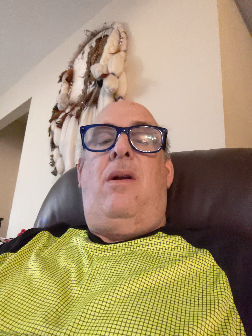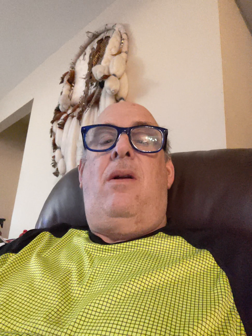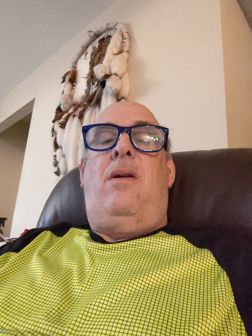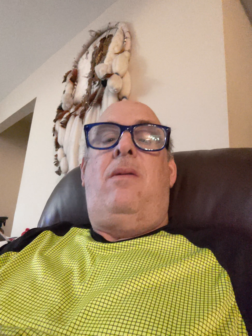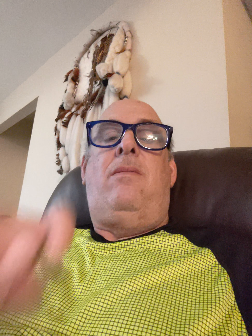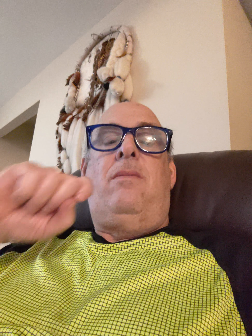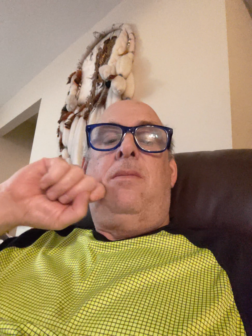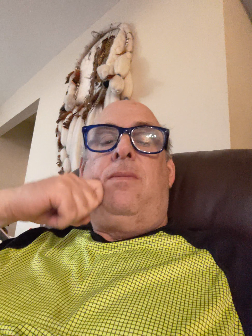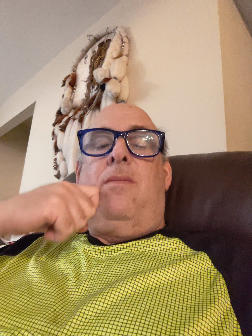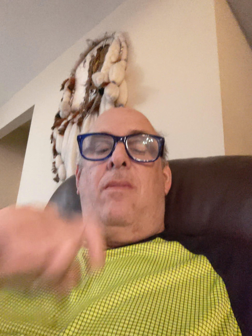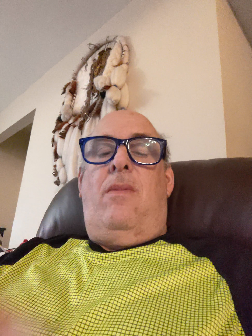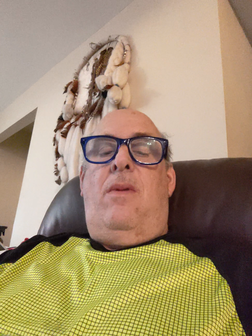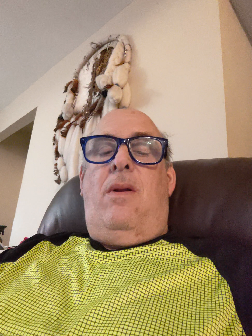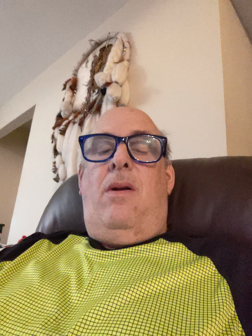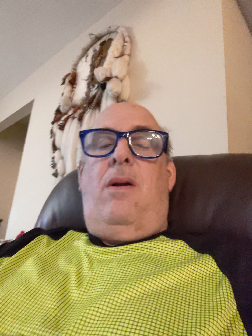apple